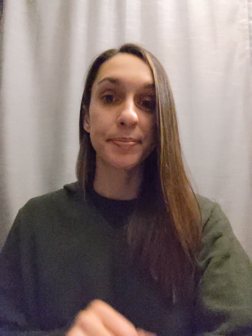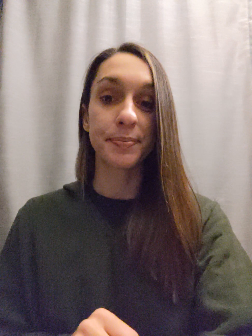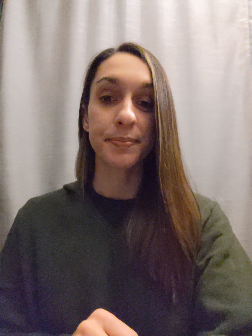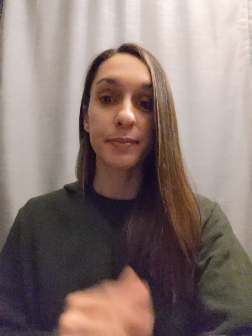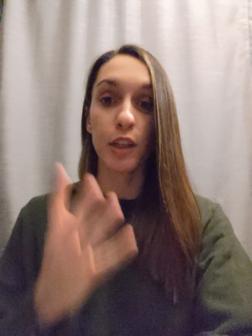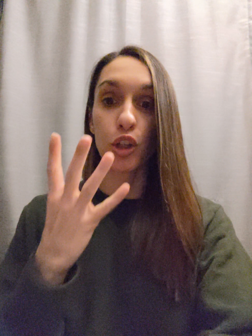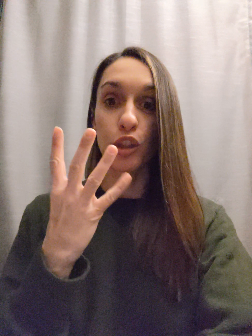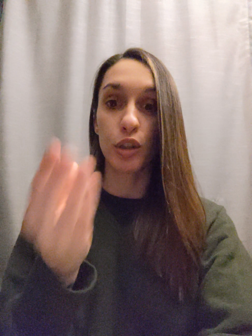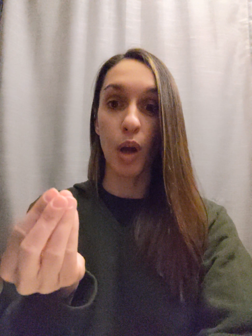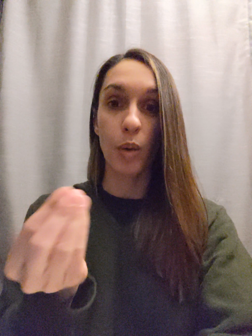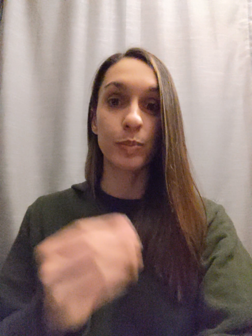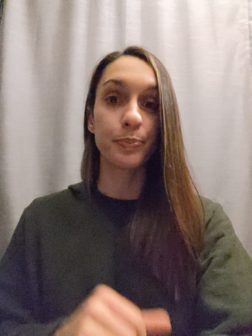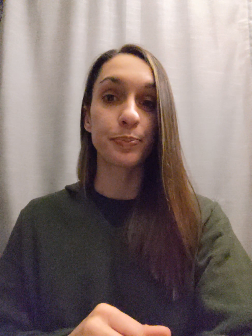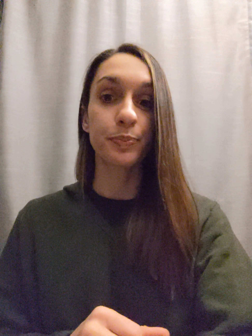go